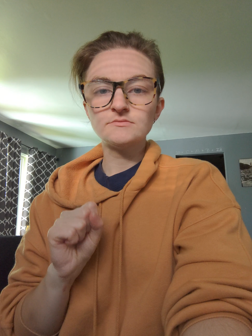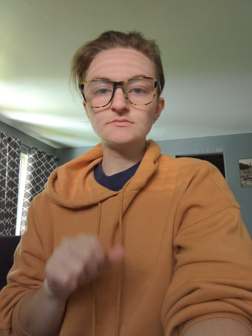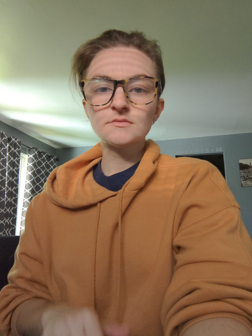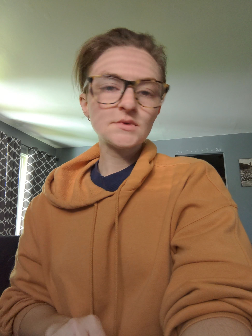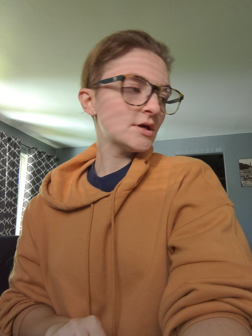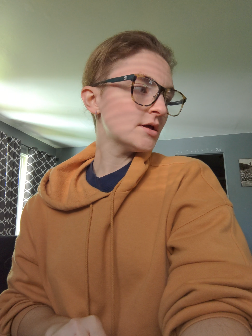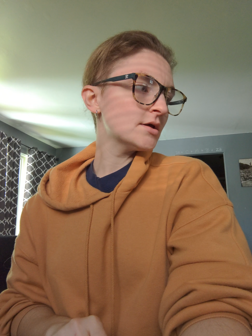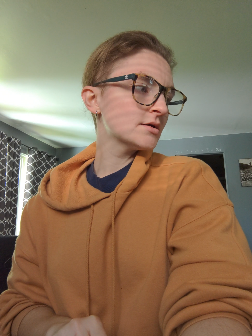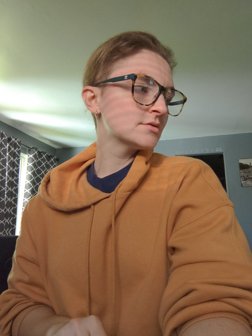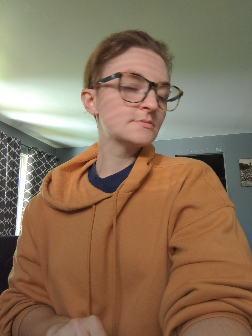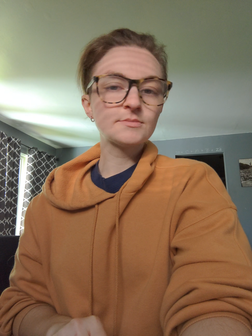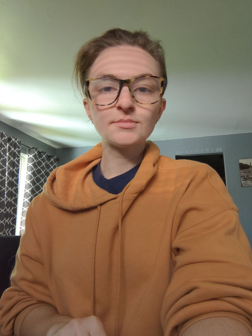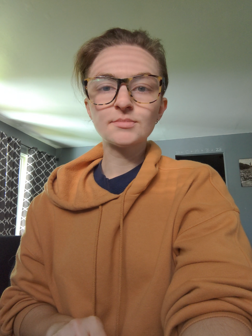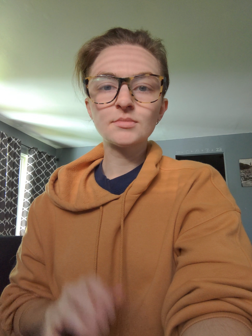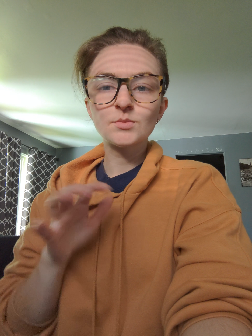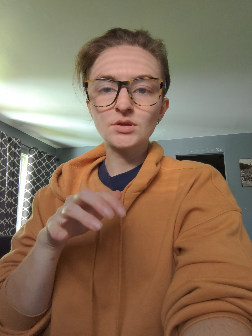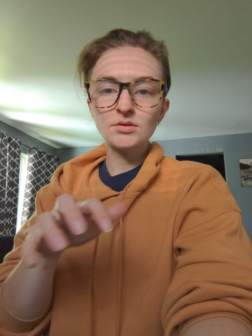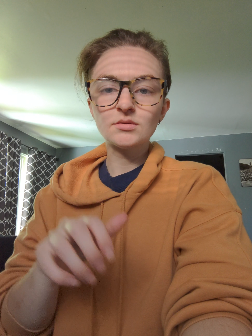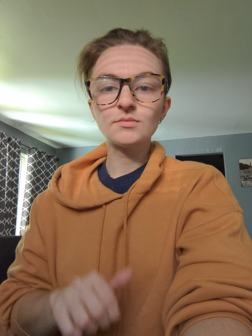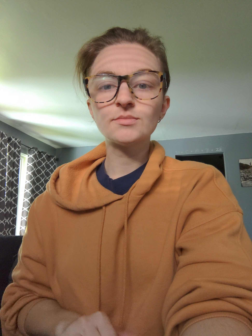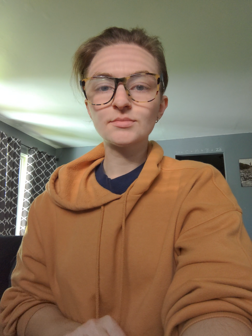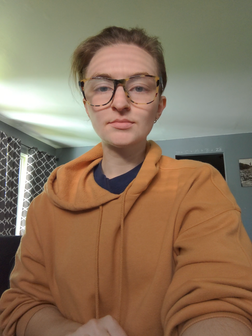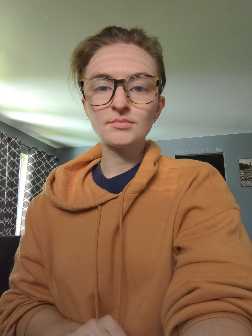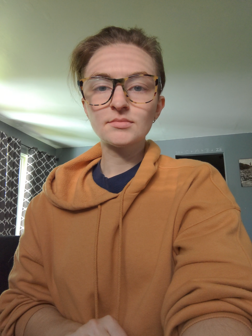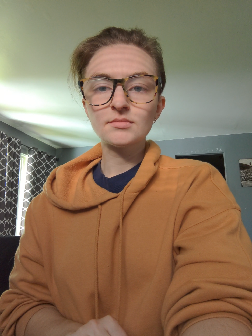grapes